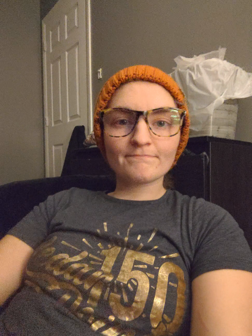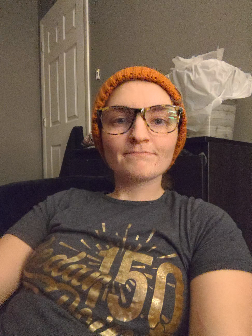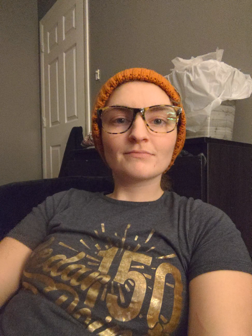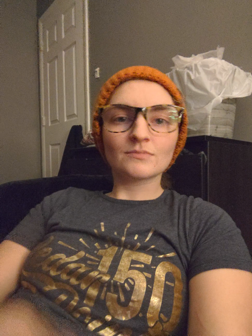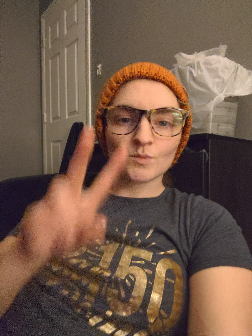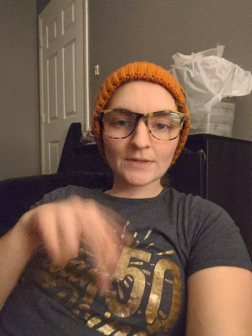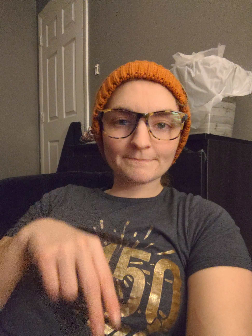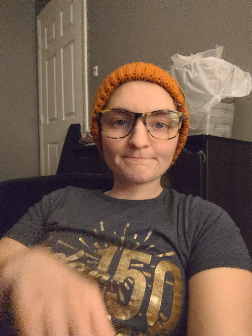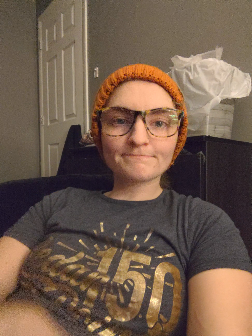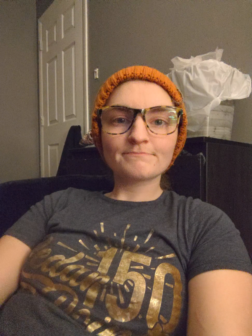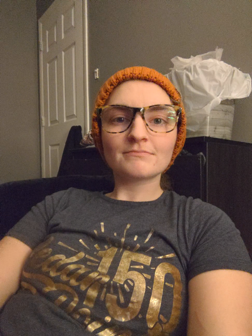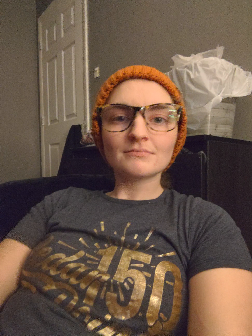read